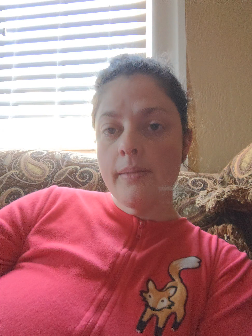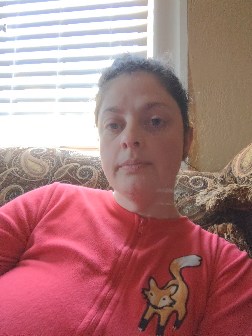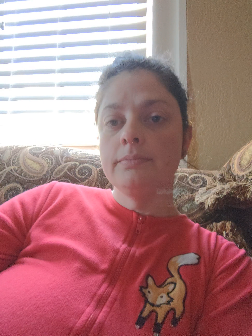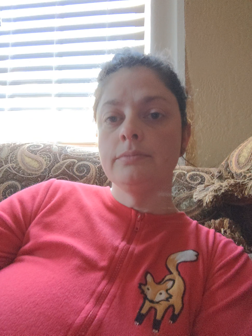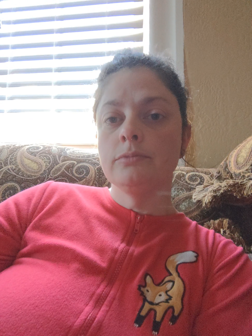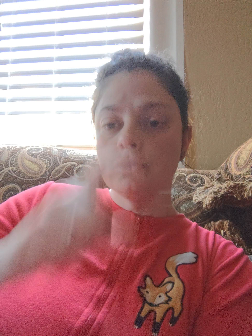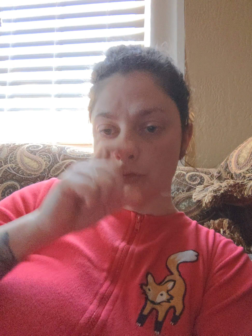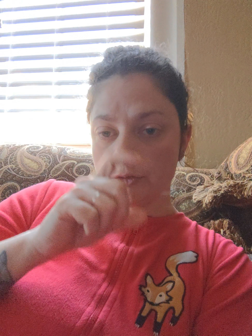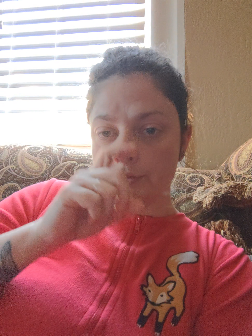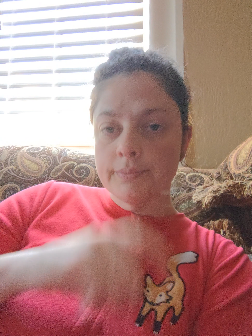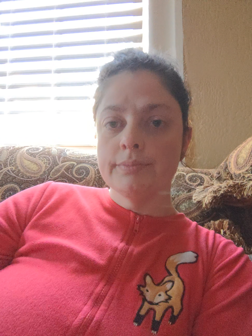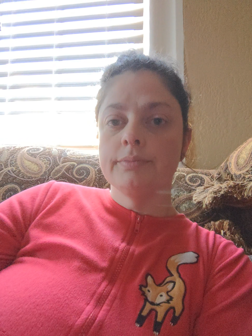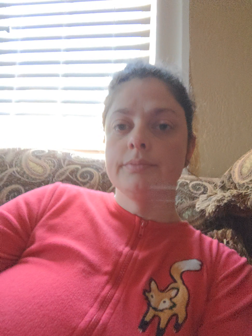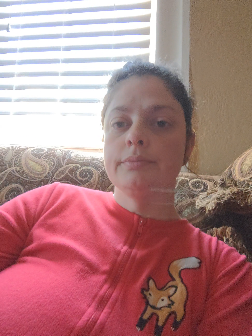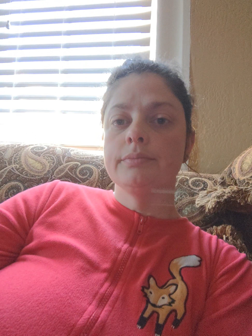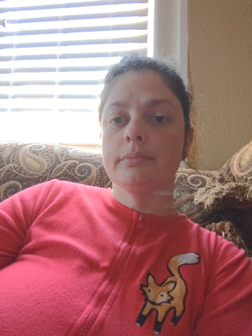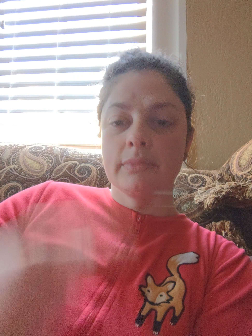doll